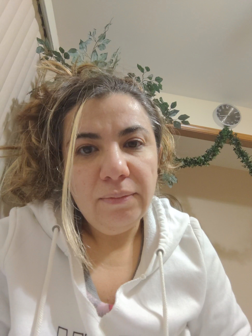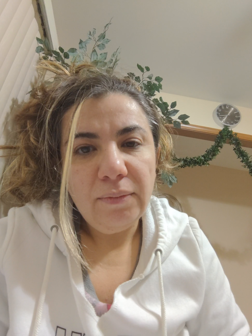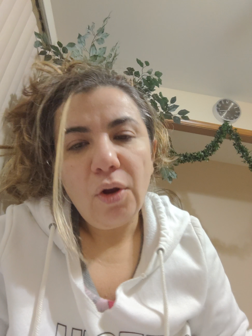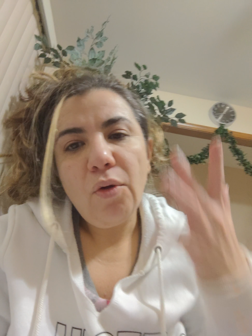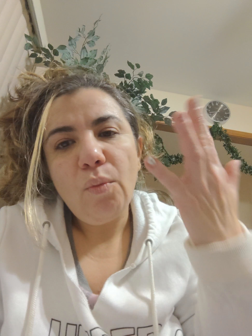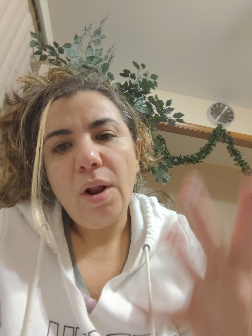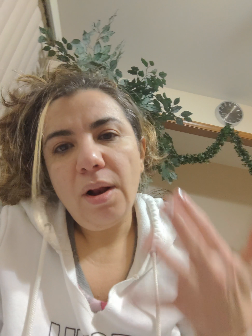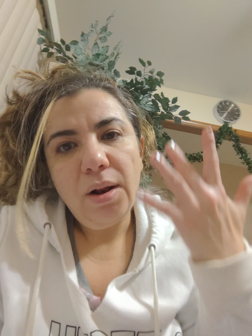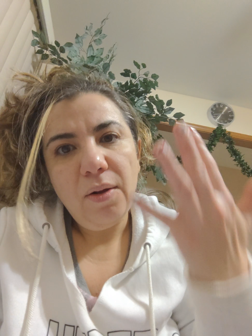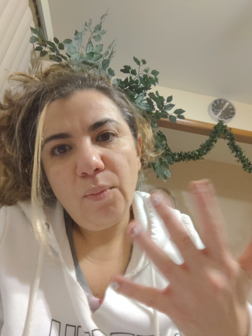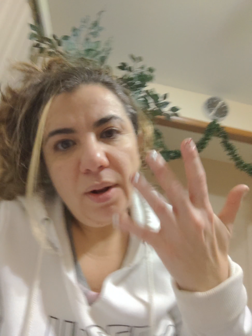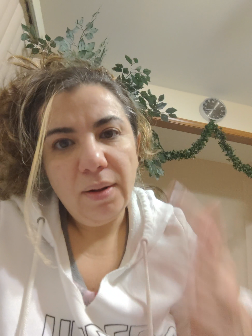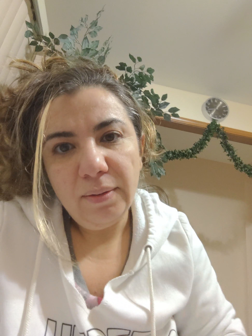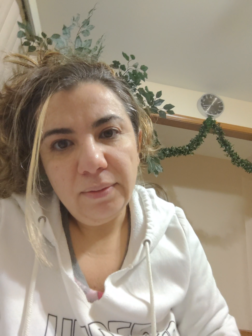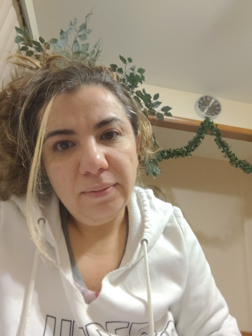wait